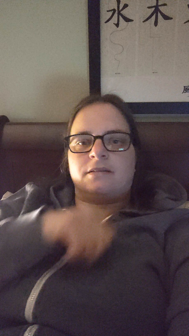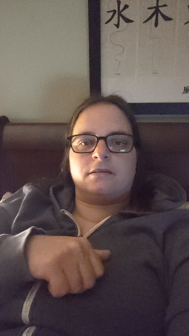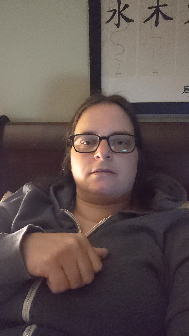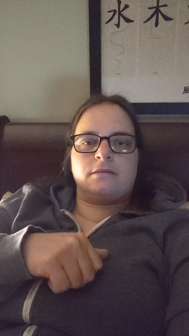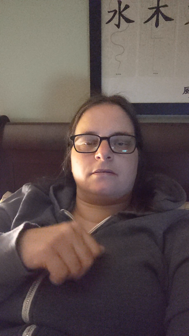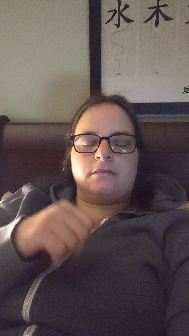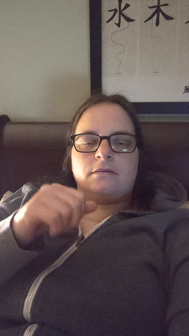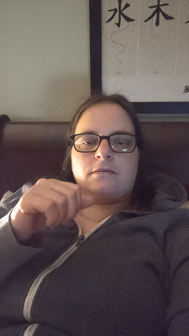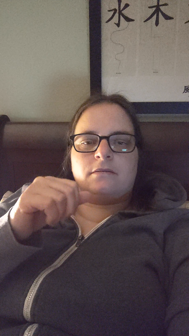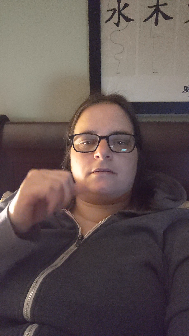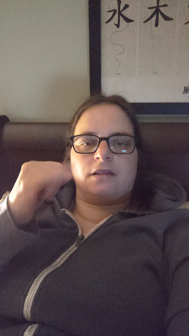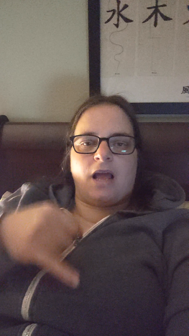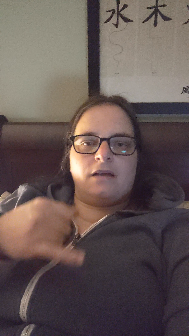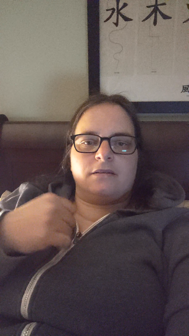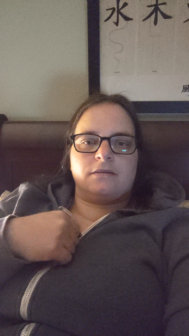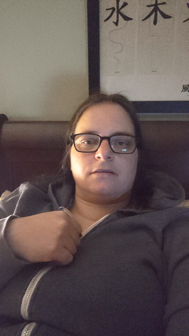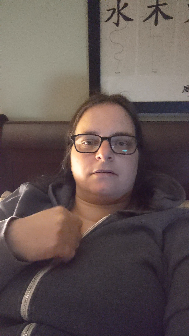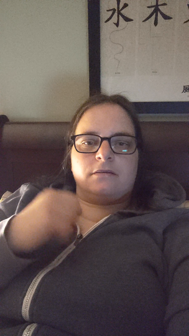last